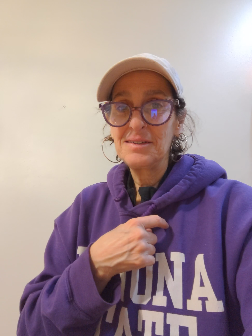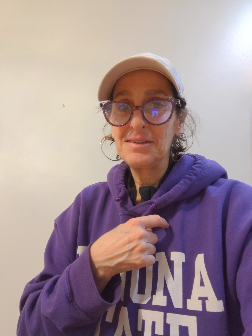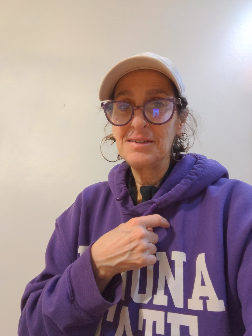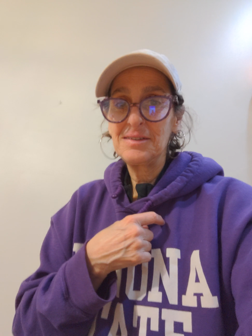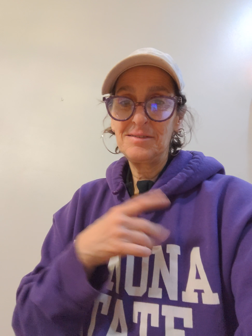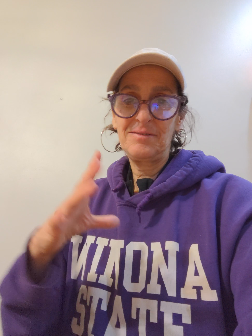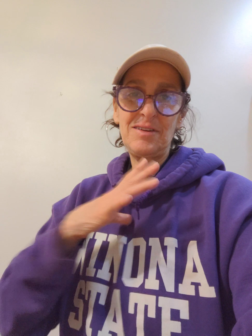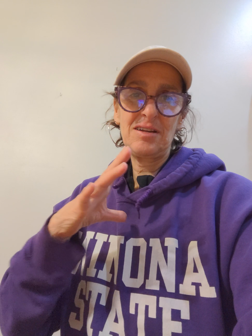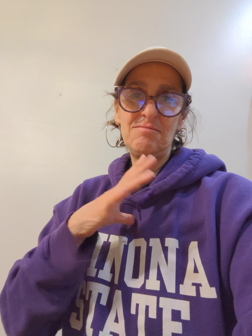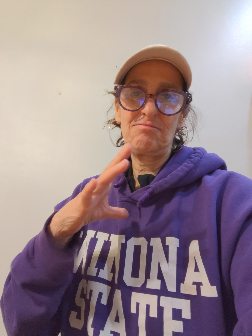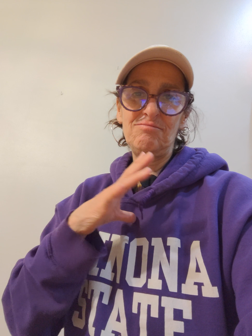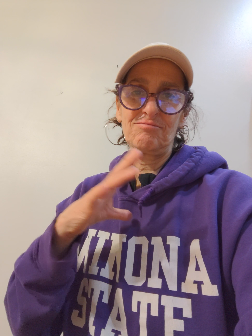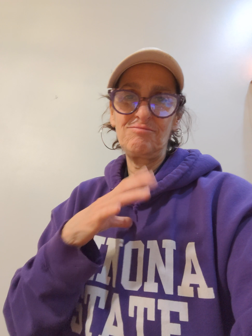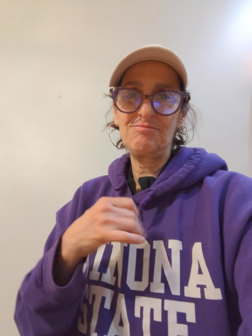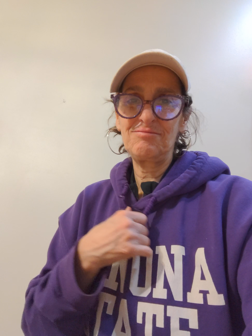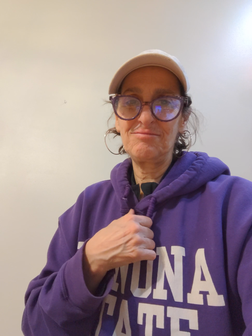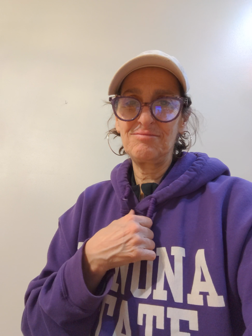fine